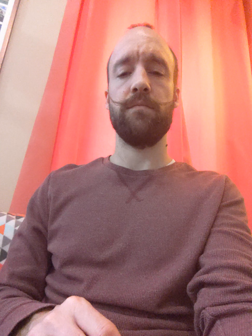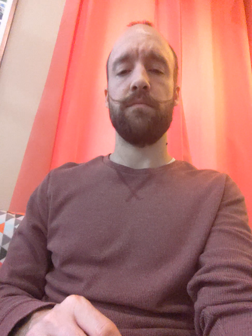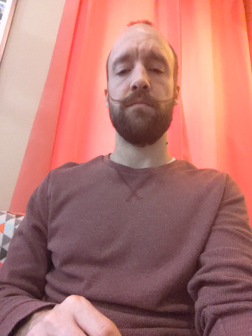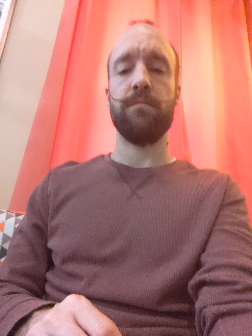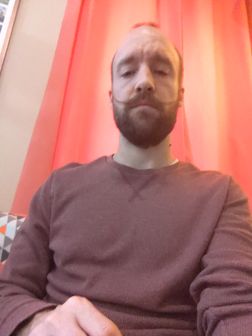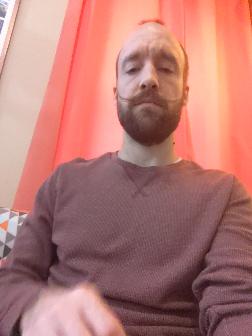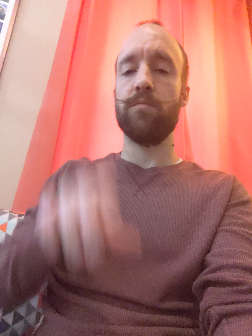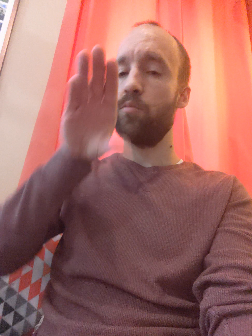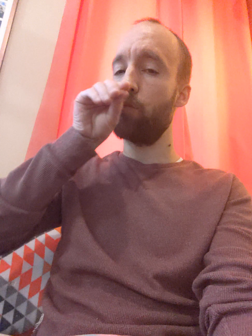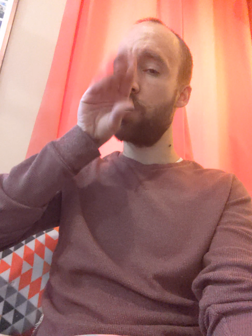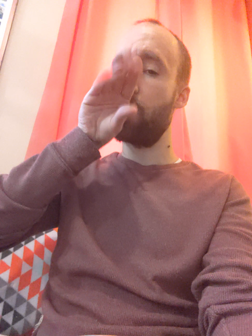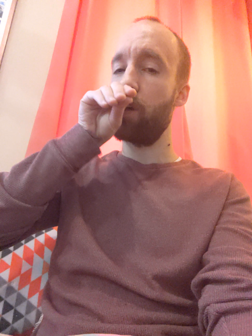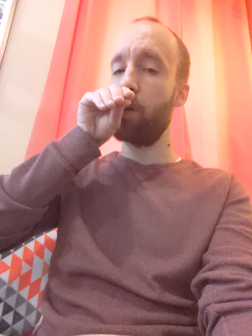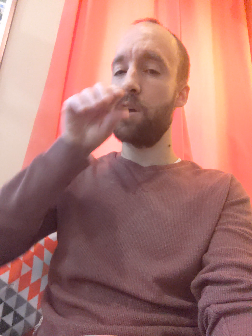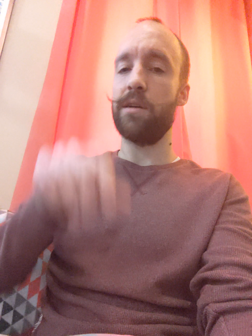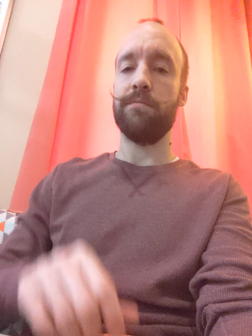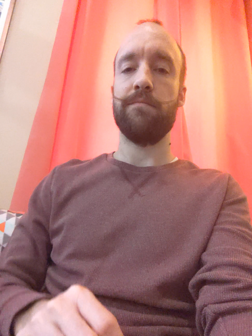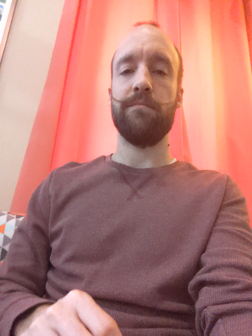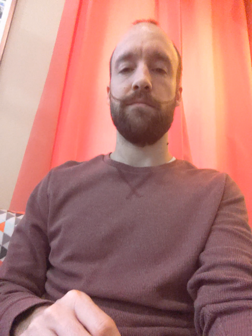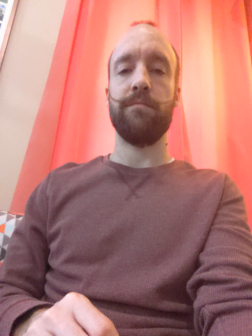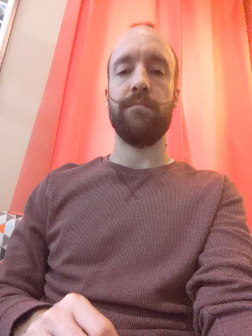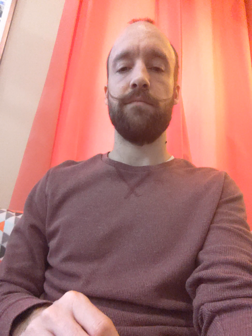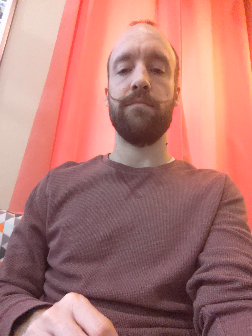goose